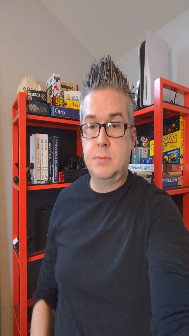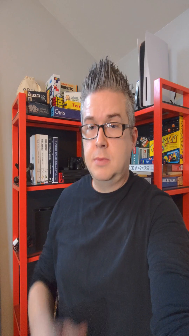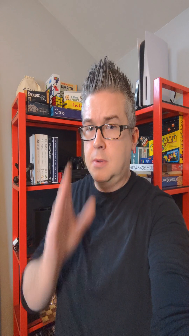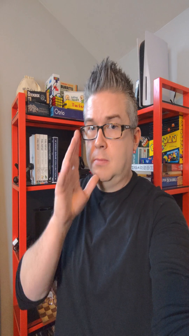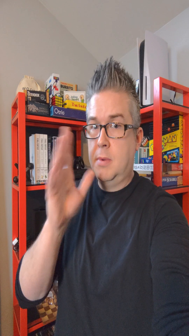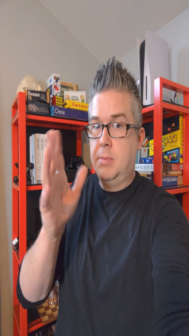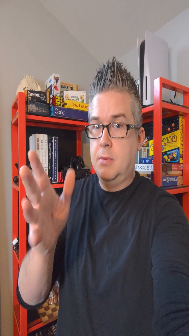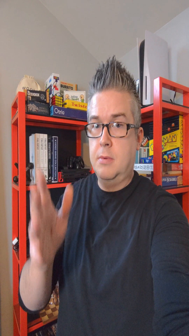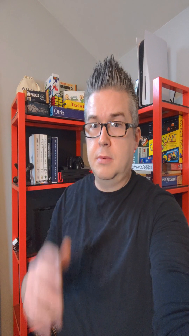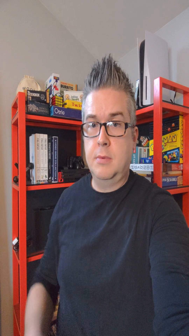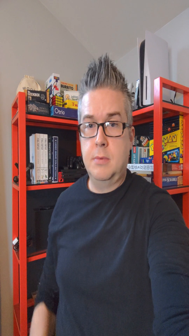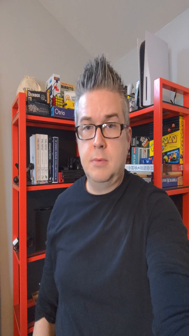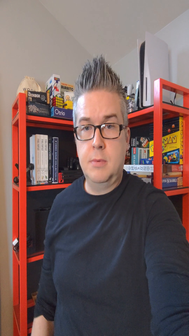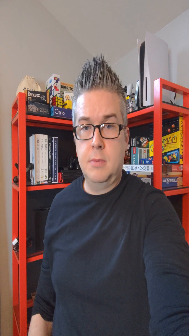grandma